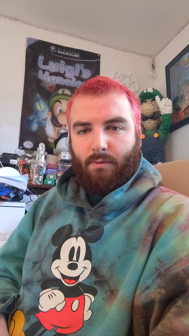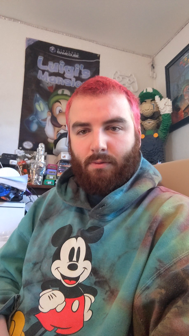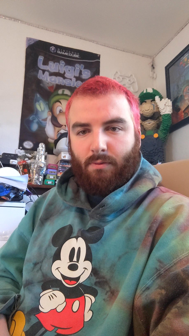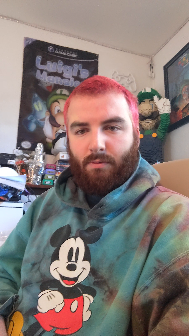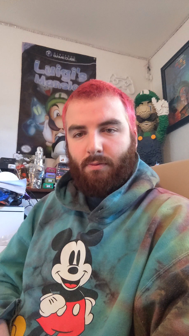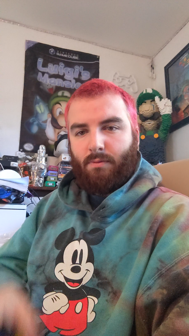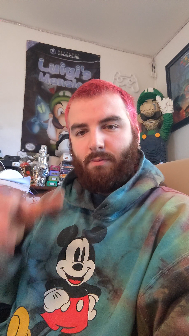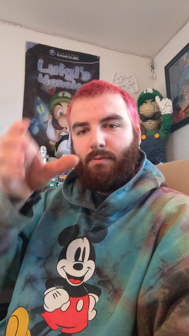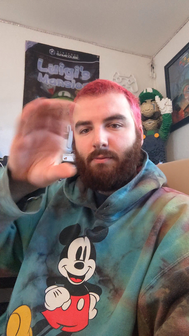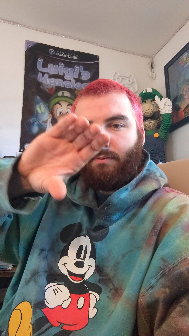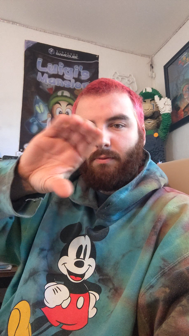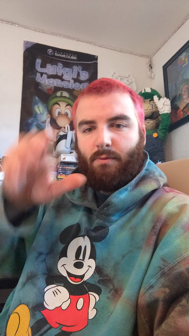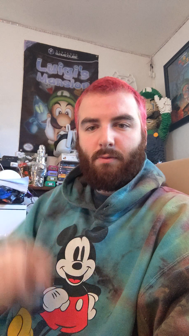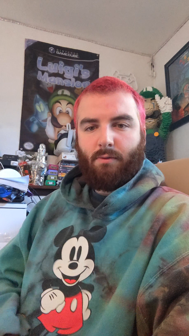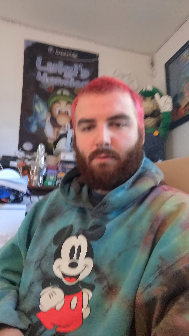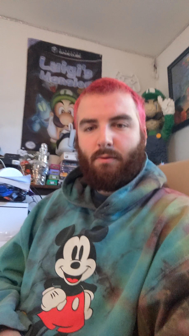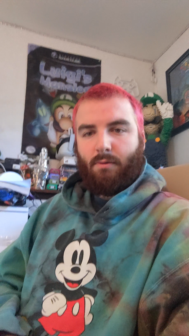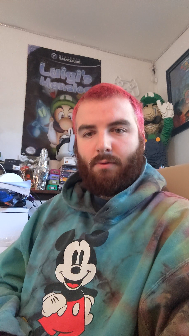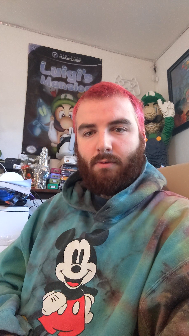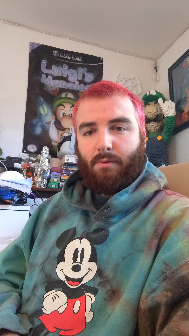dump